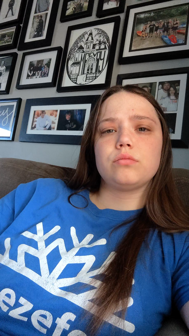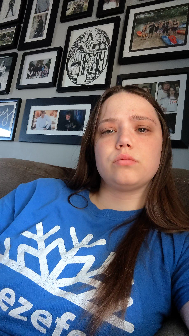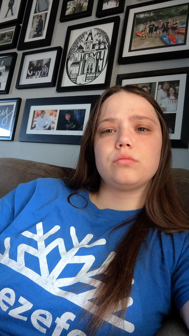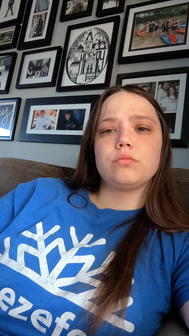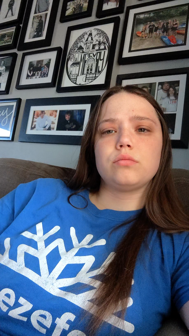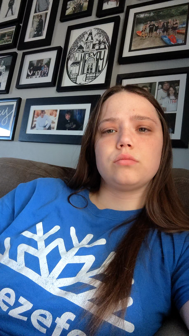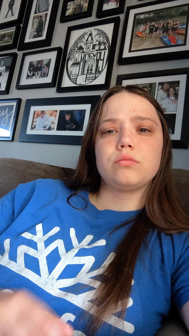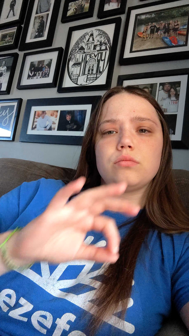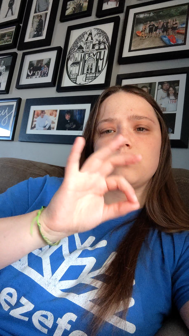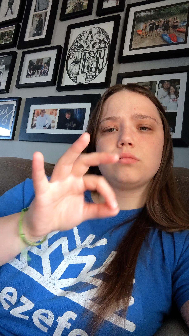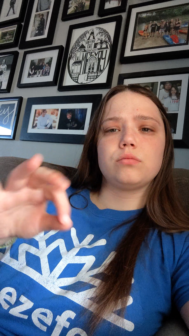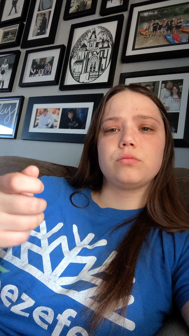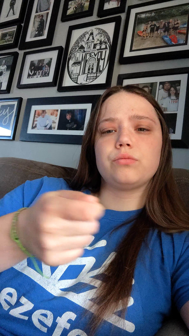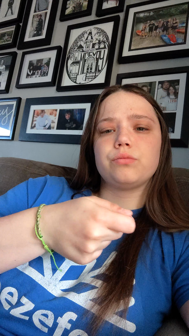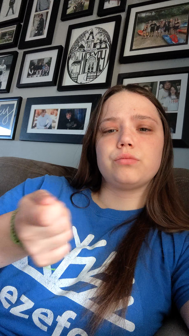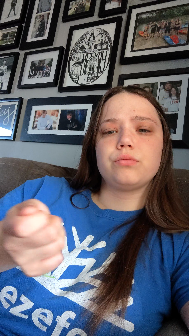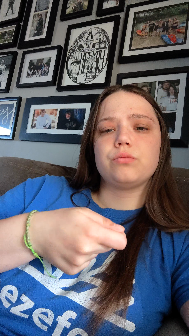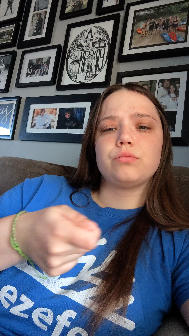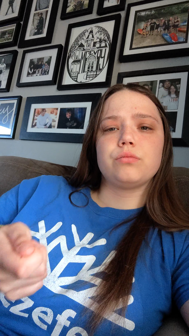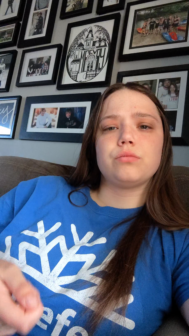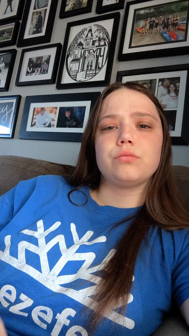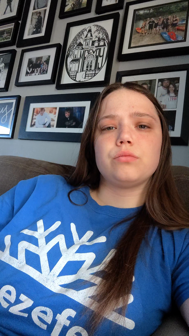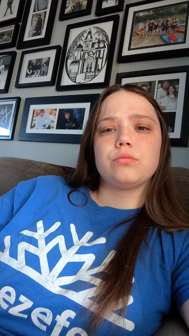hose